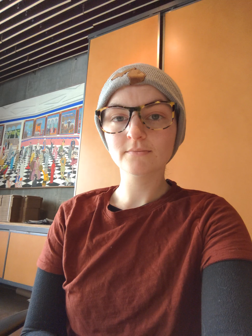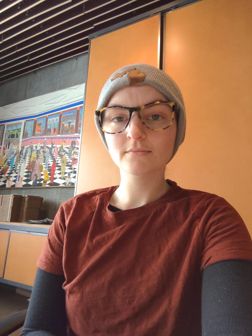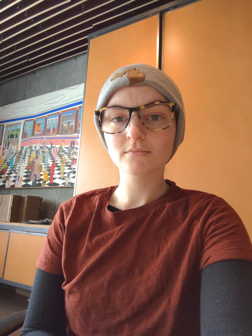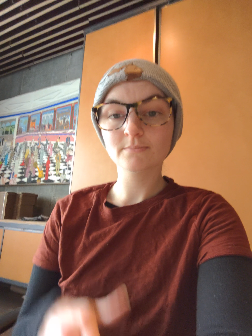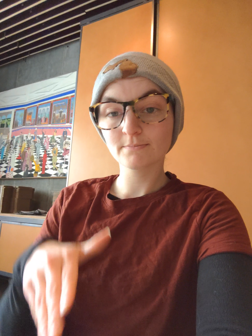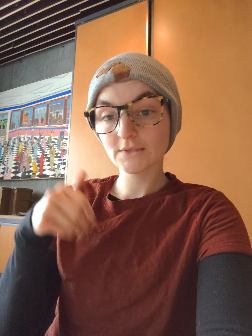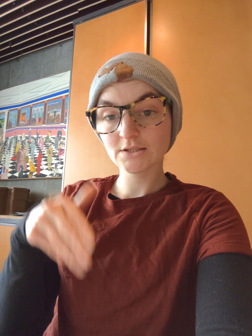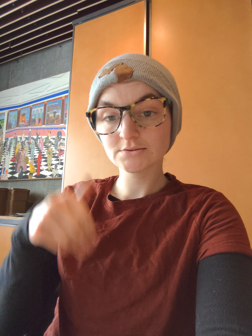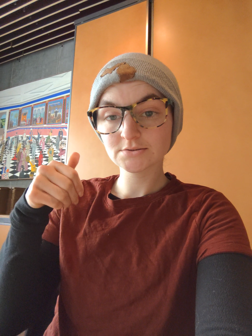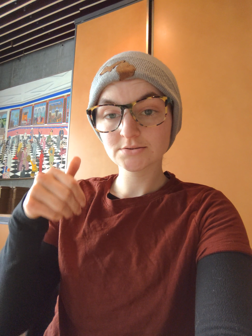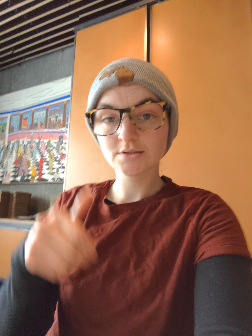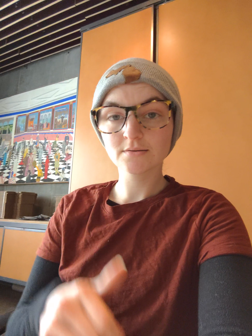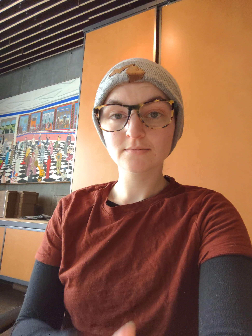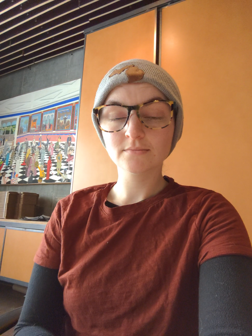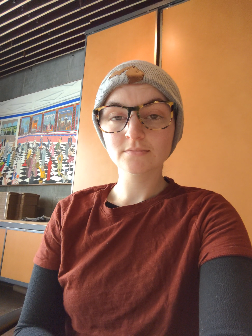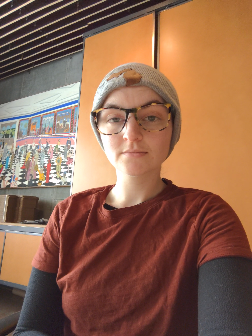jeans